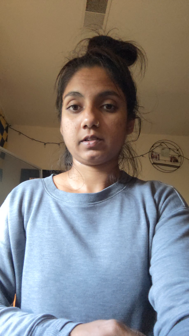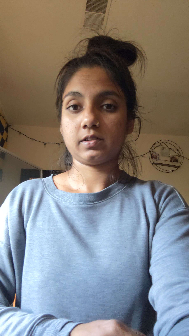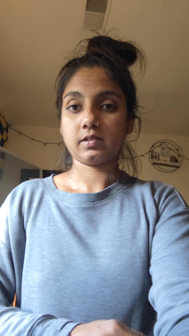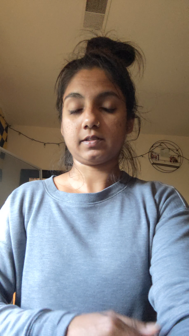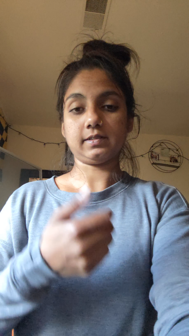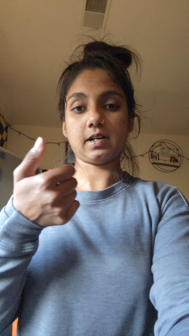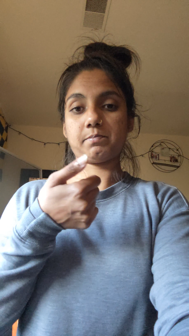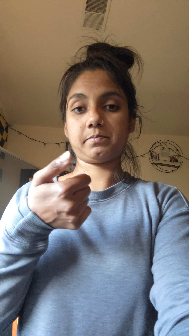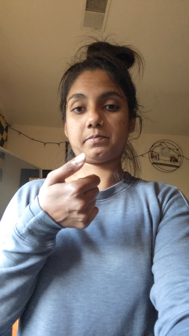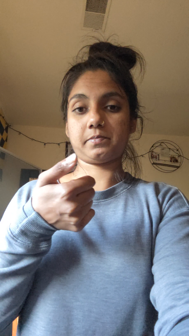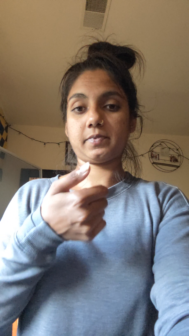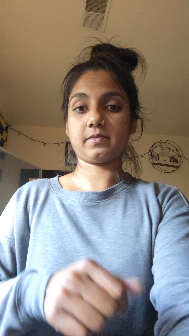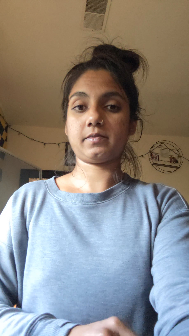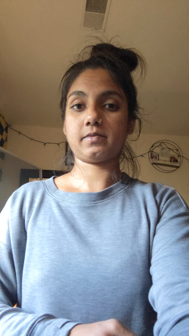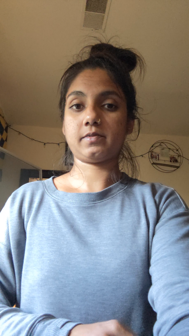game